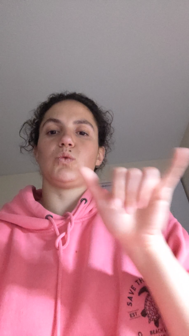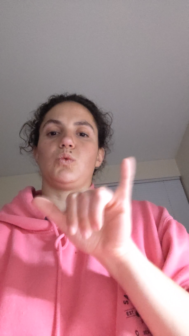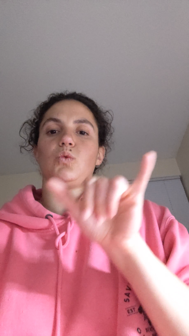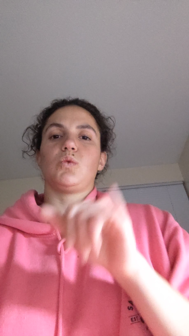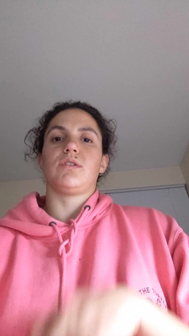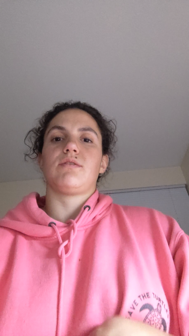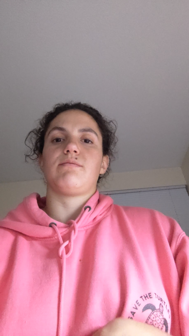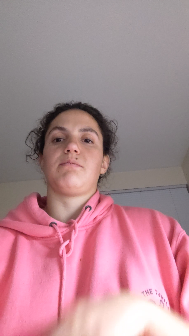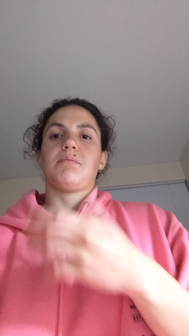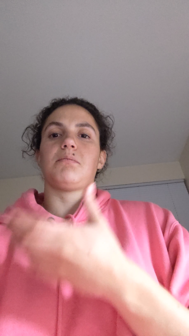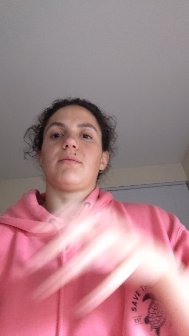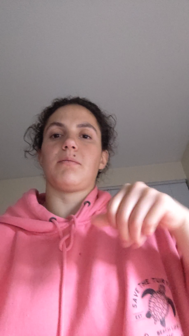basket